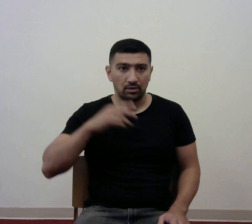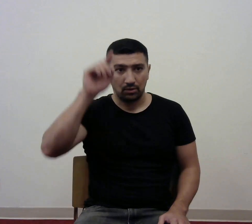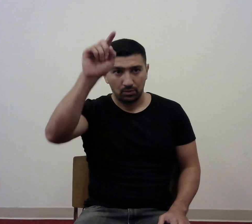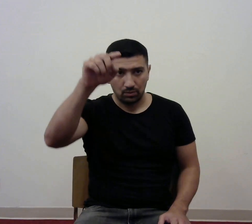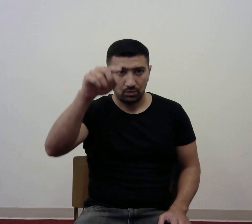ora